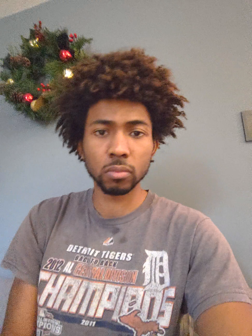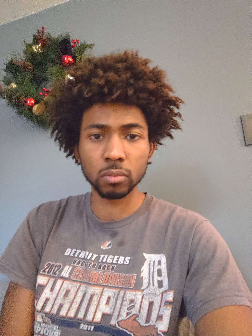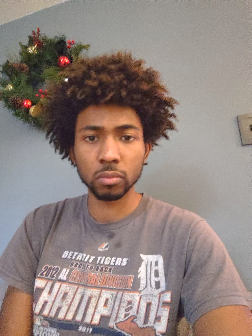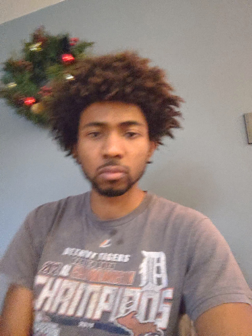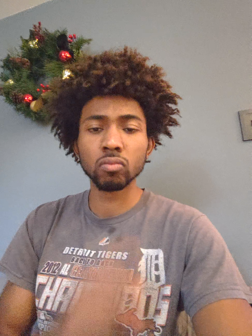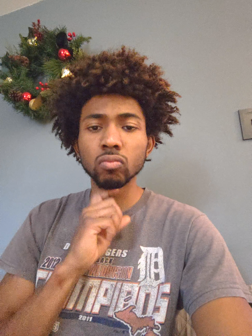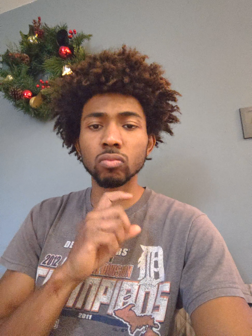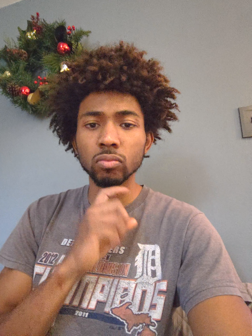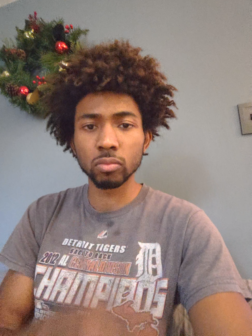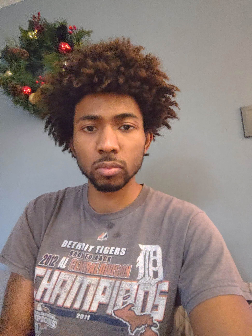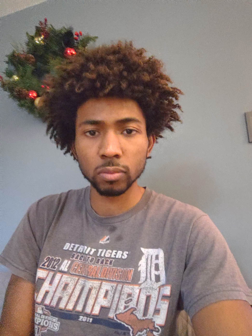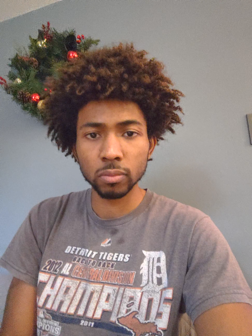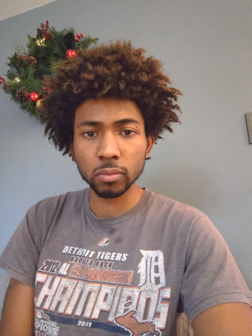garbage